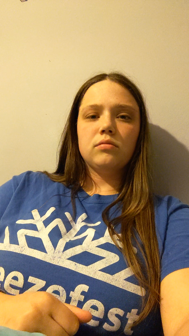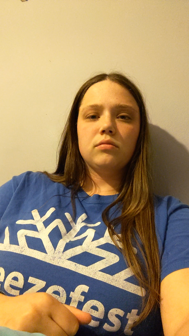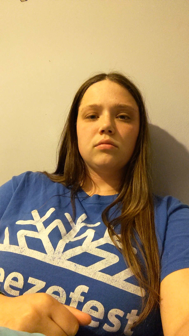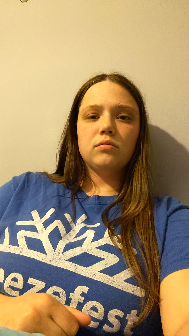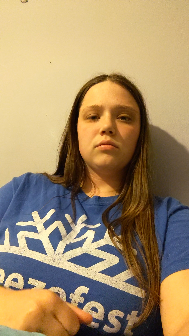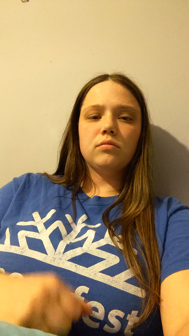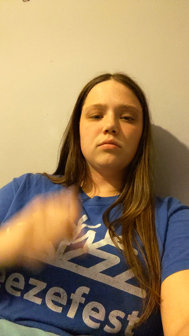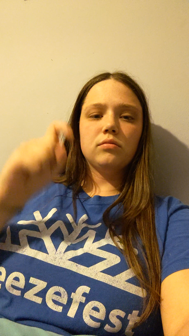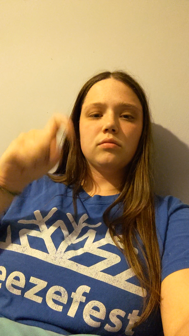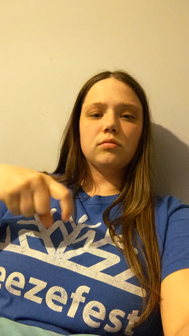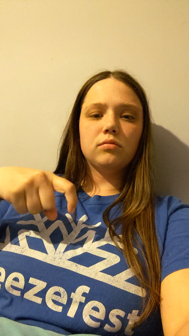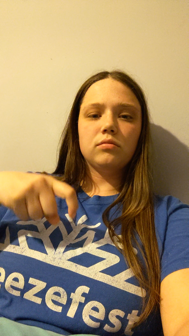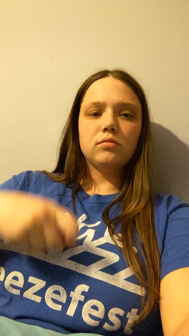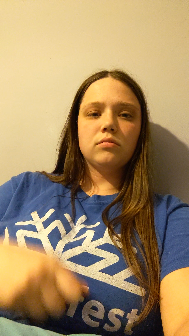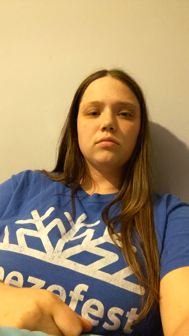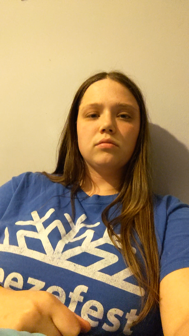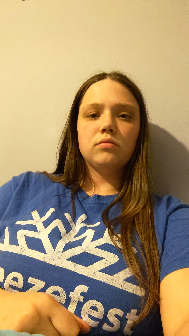must